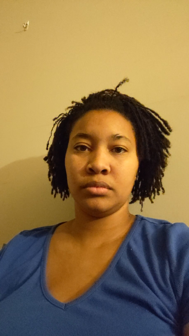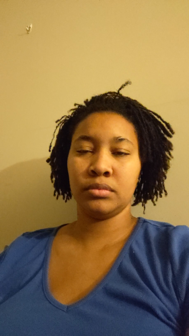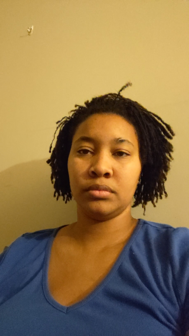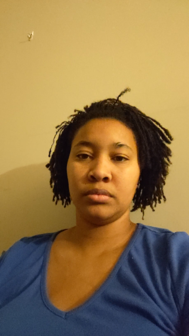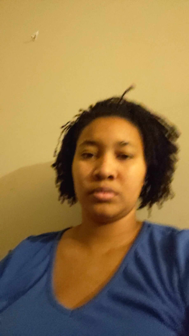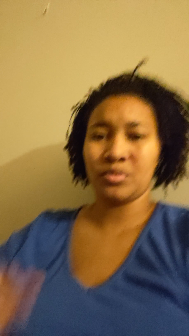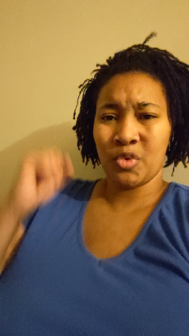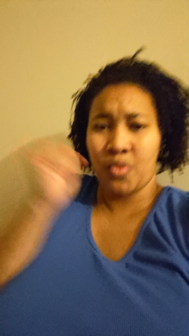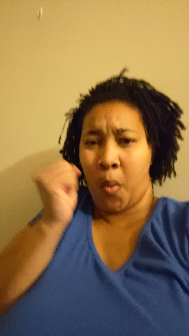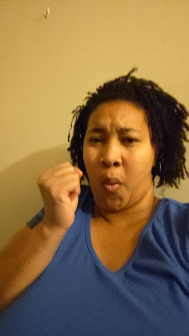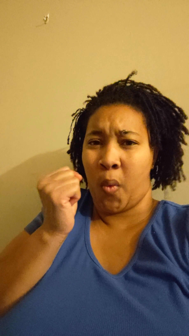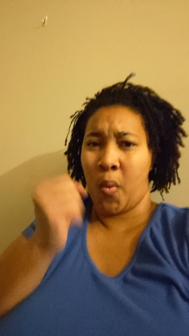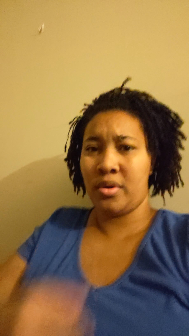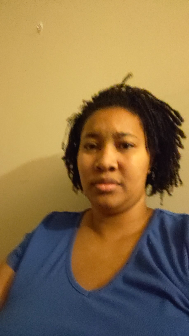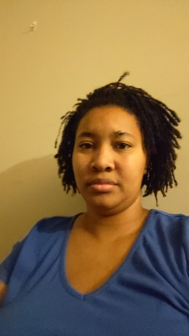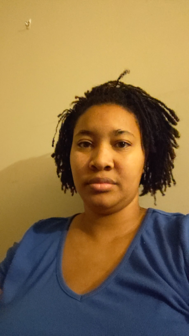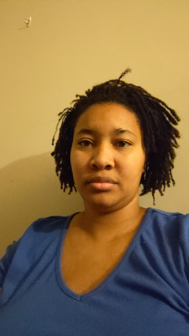cold